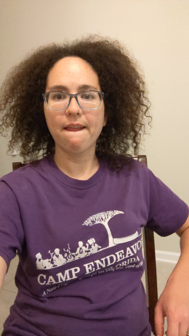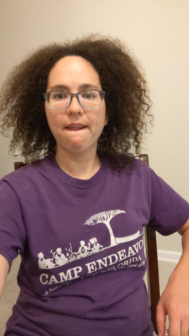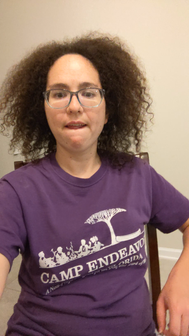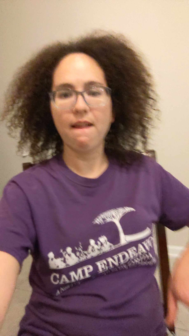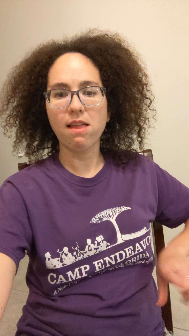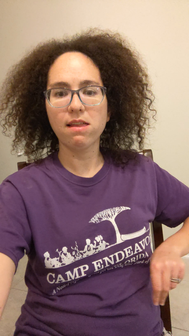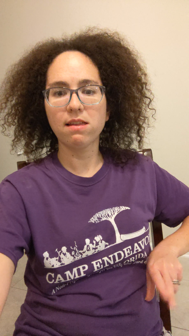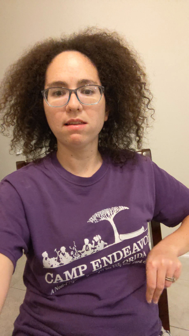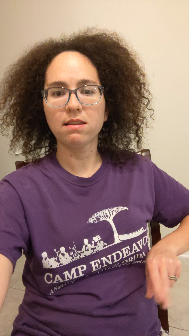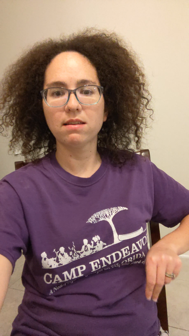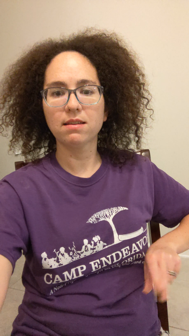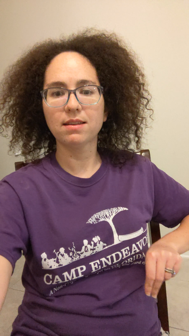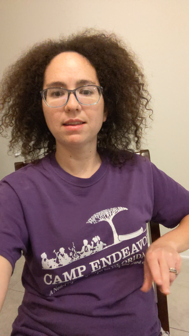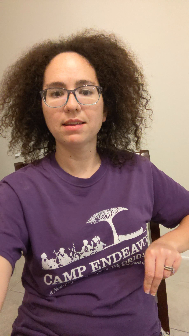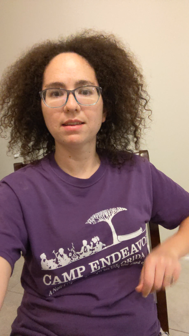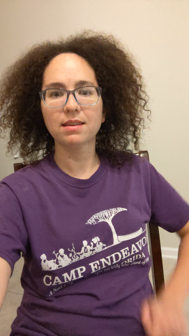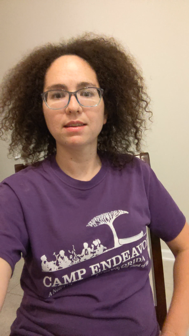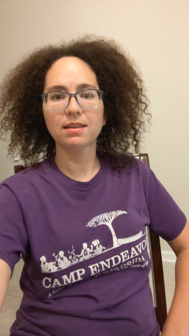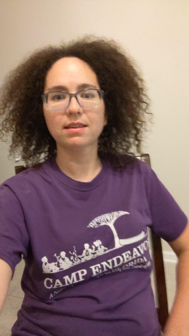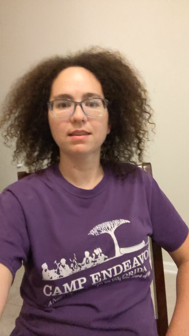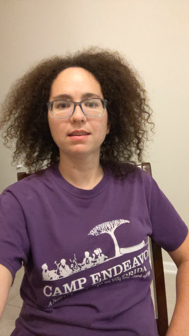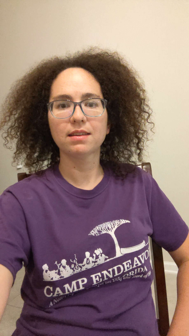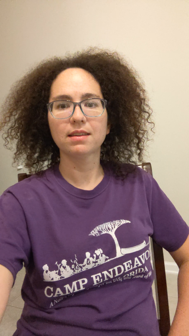diaper